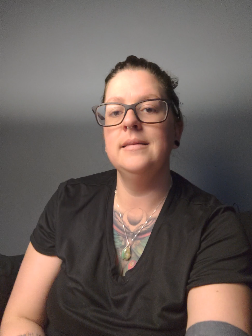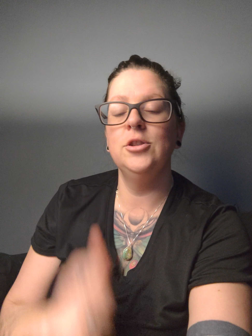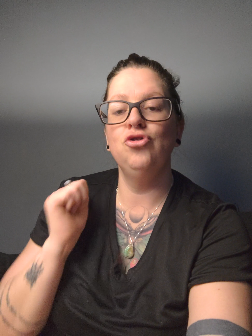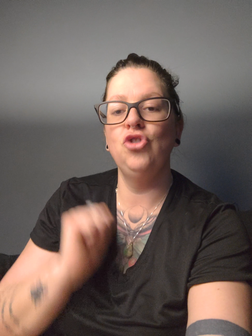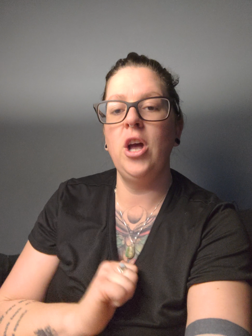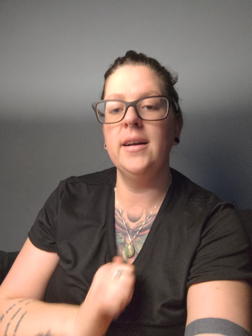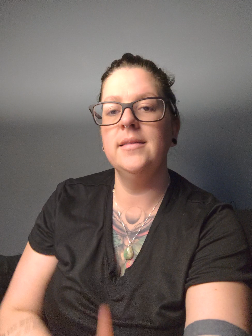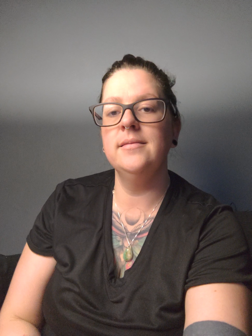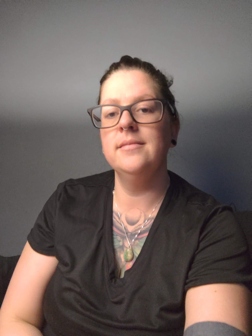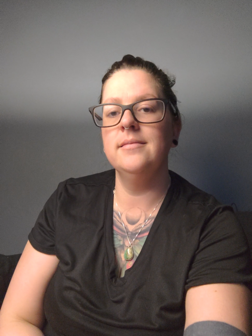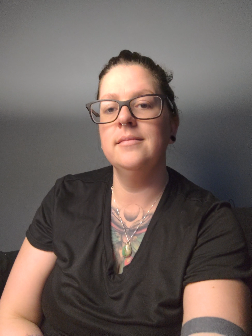jacket